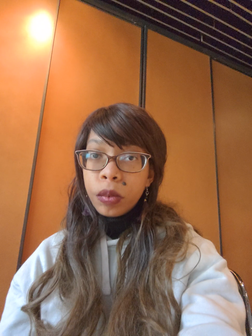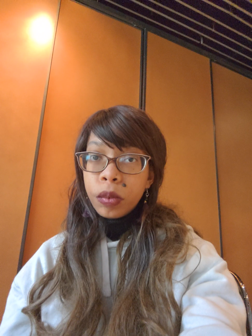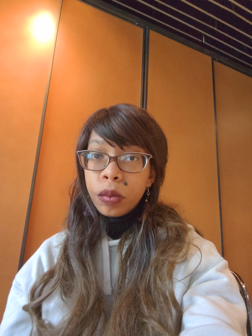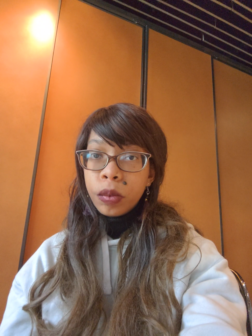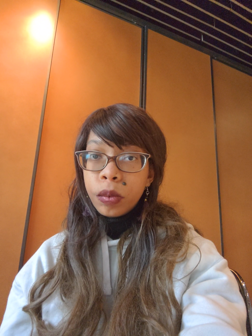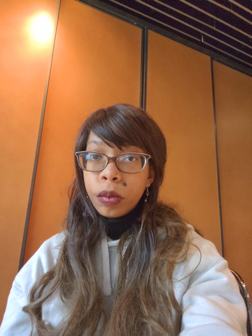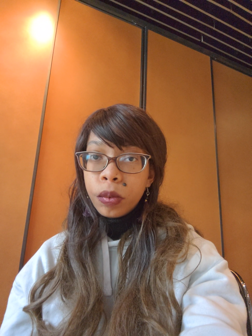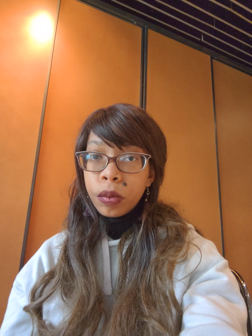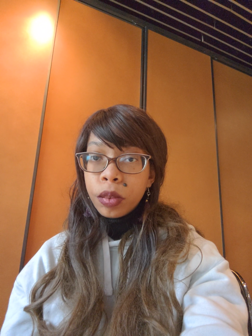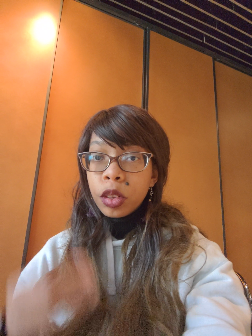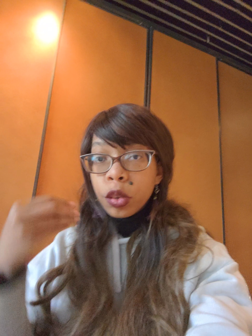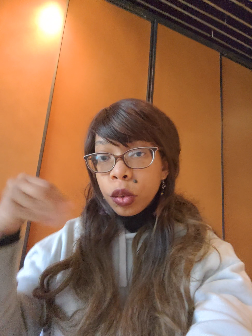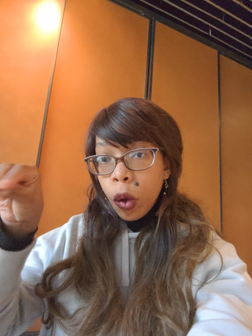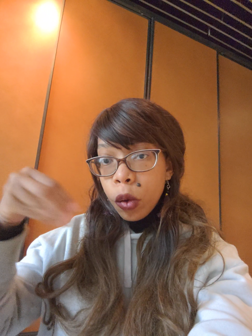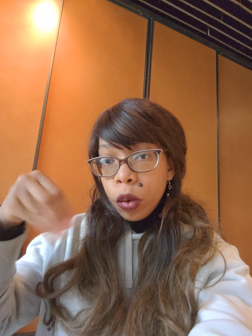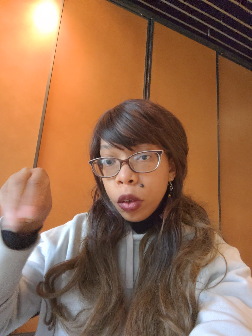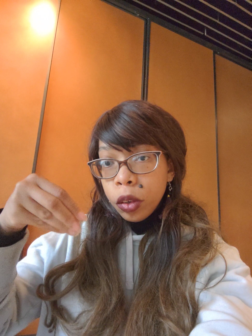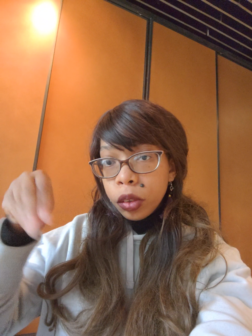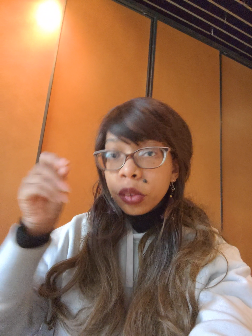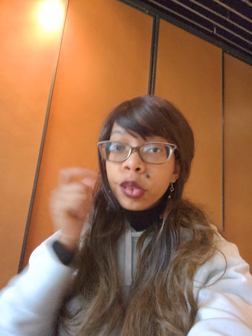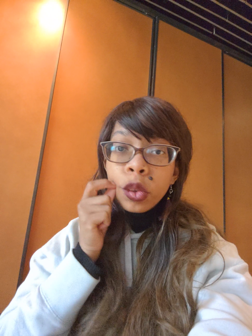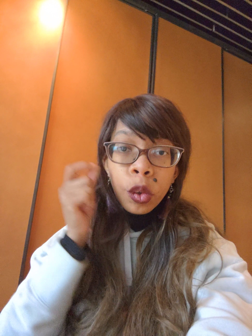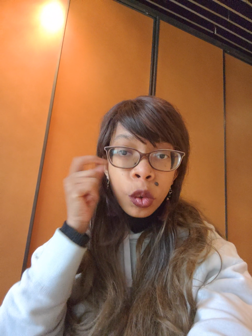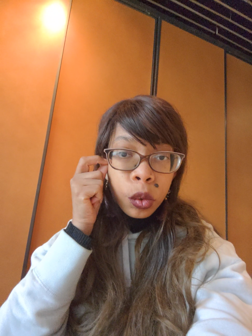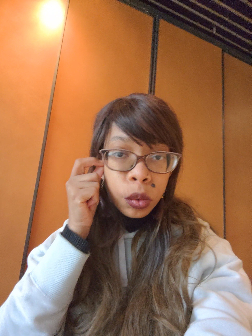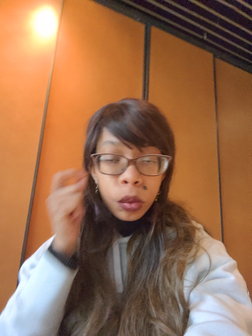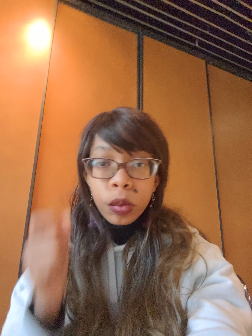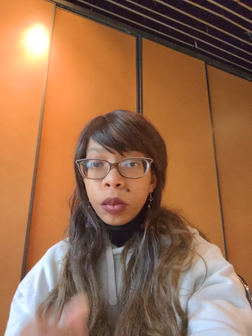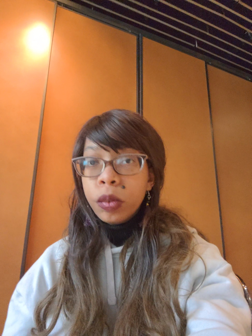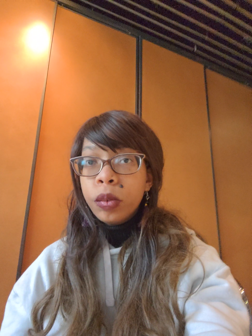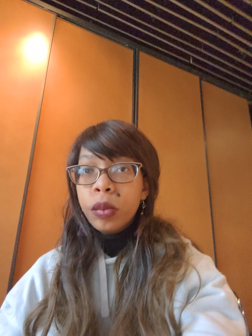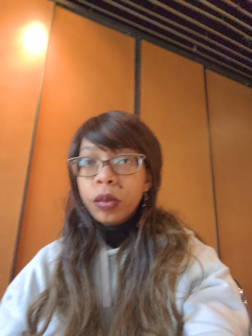store